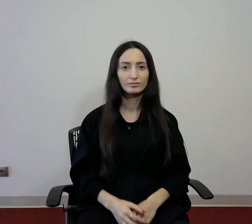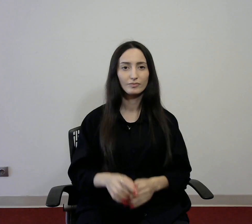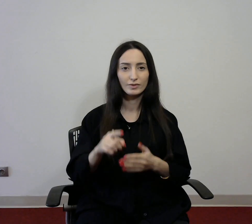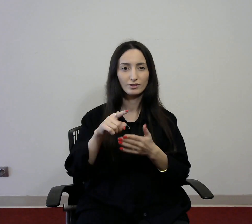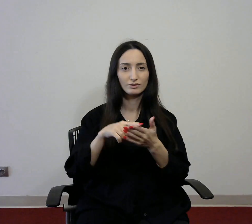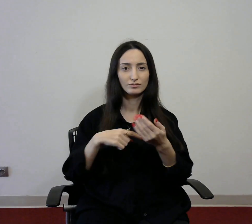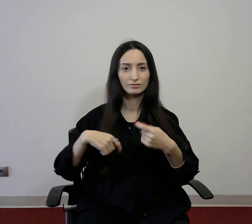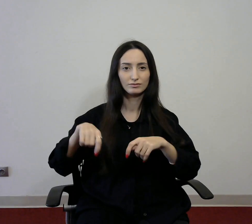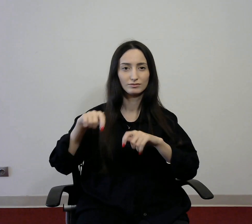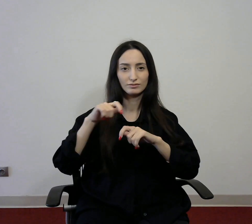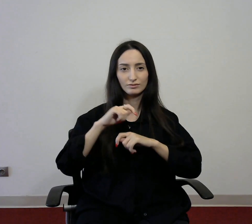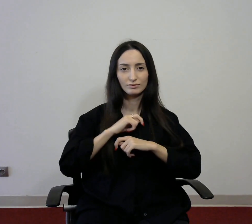etibarnamə